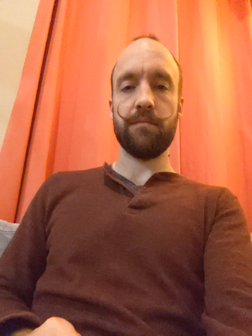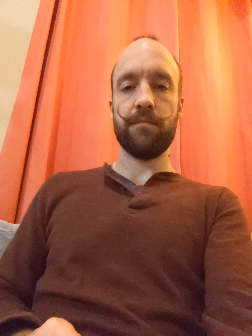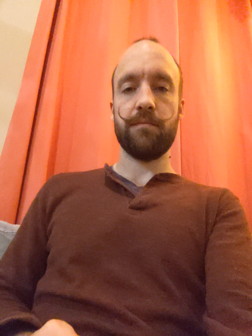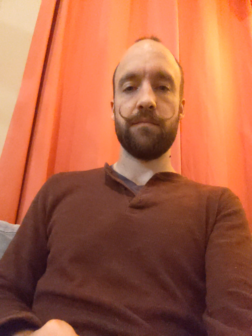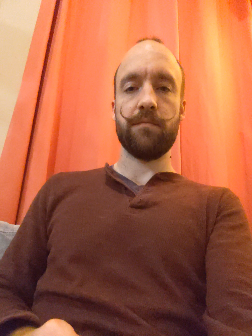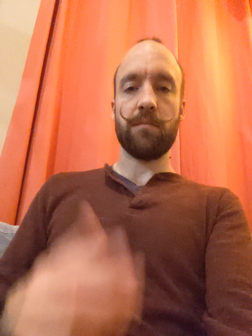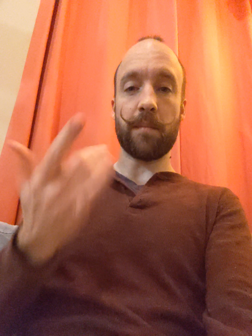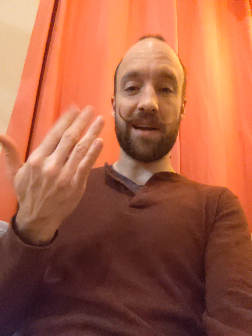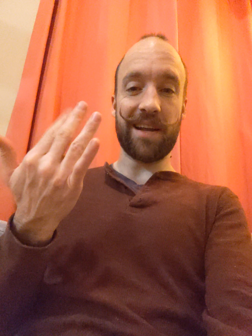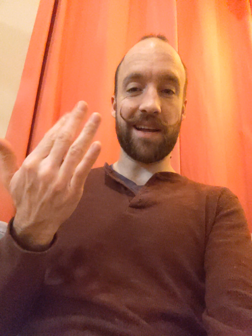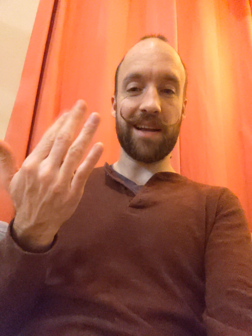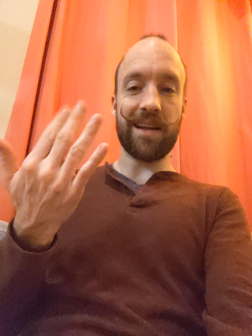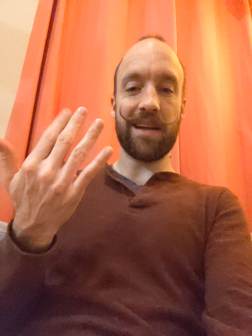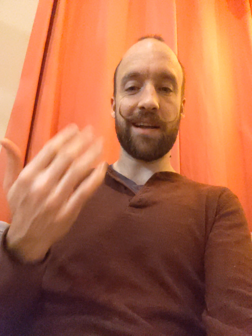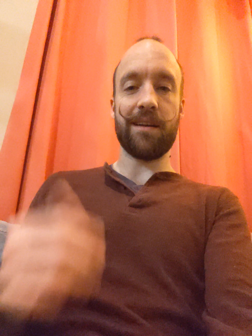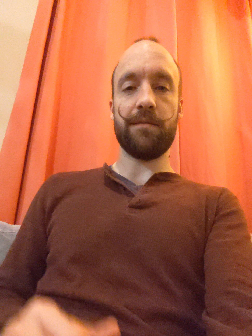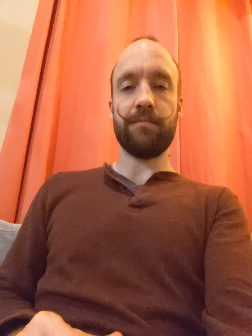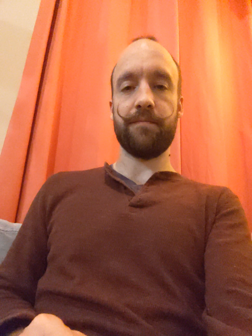wait